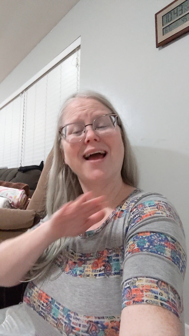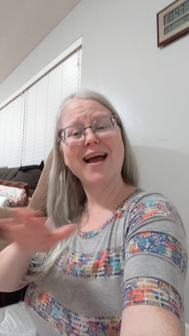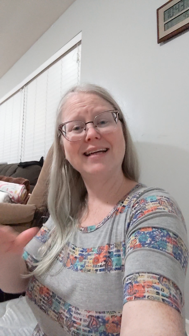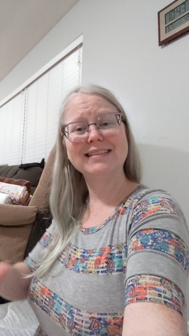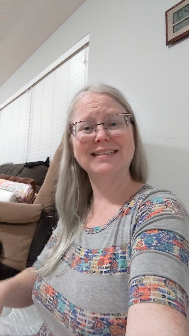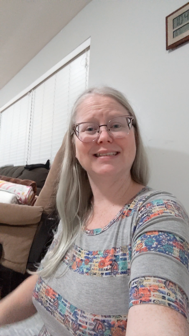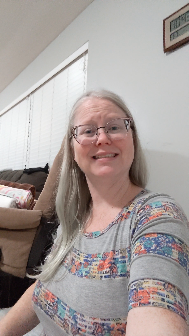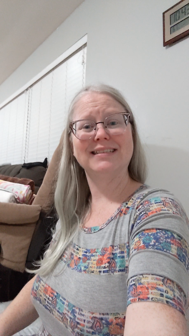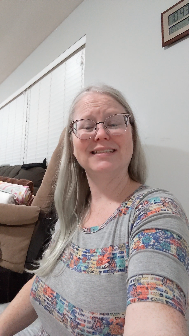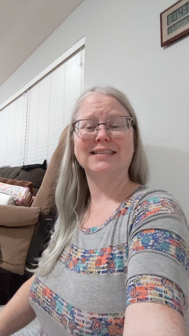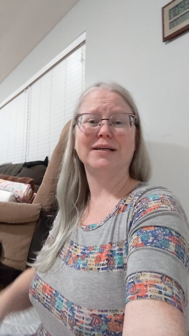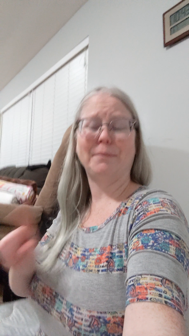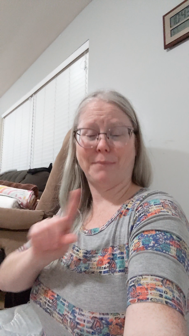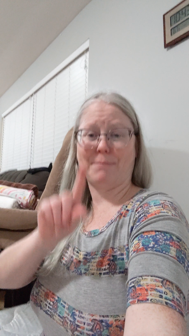bump